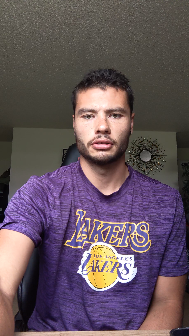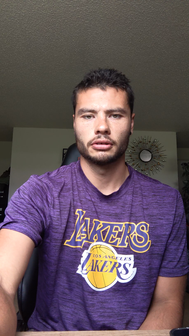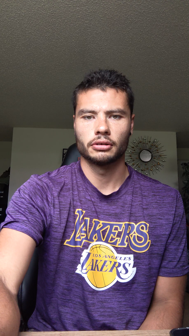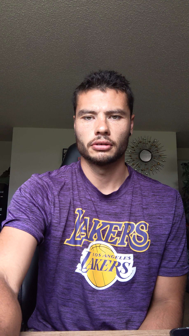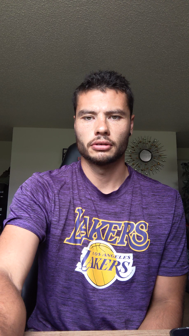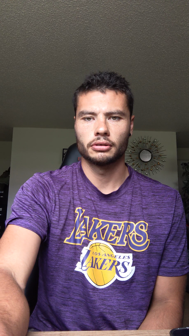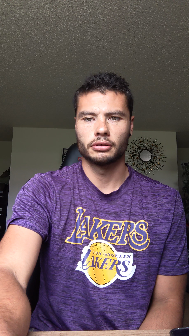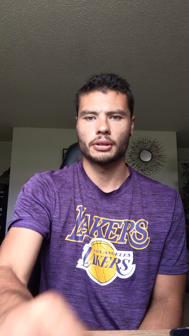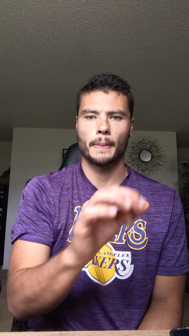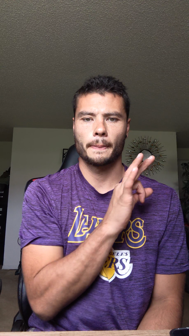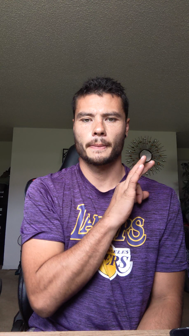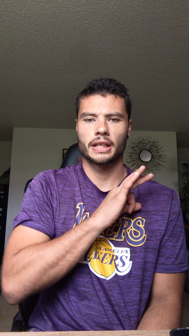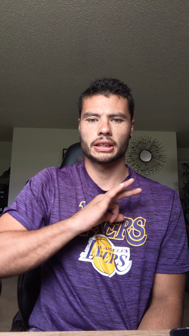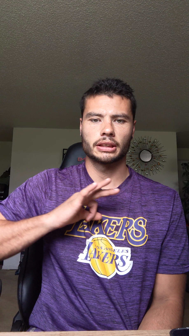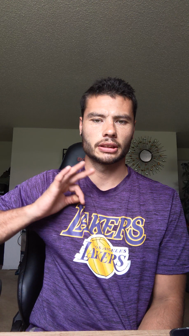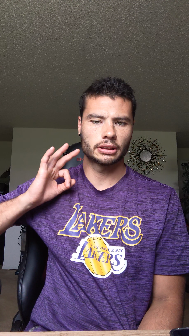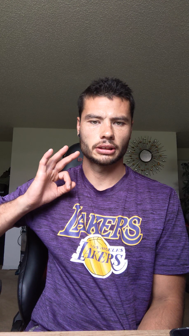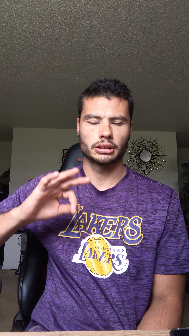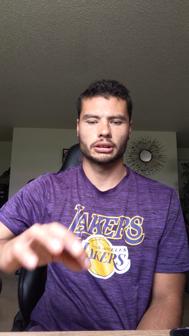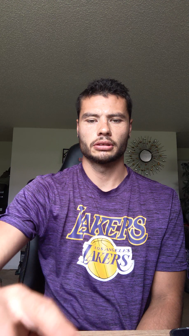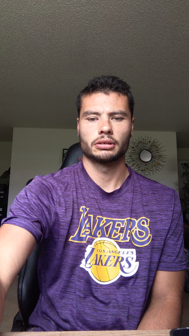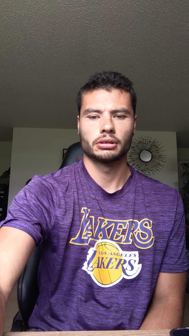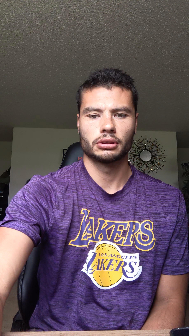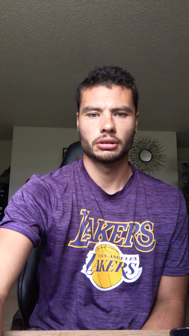beads